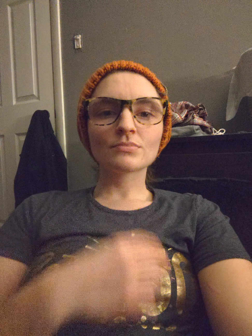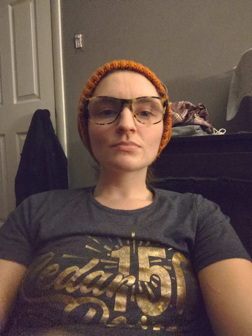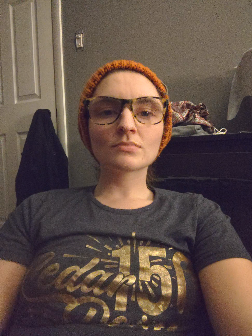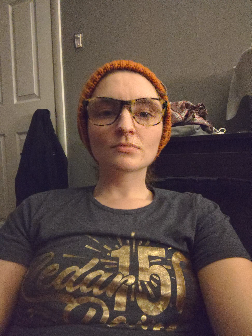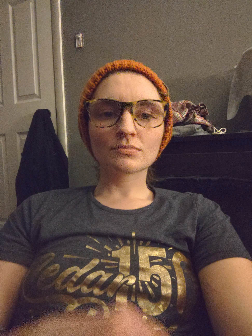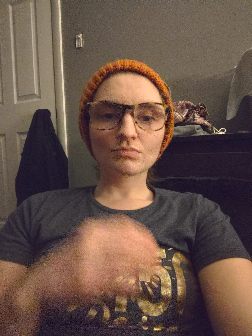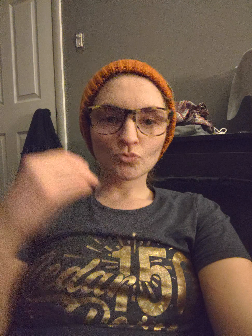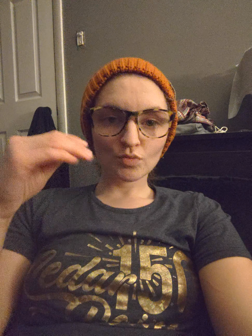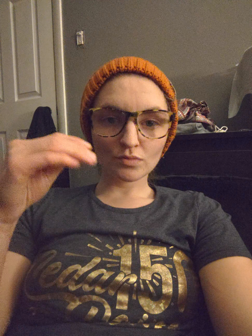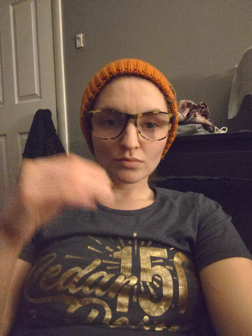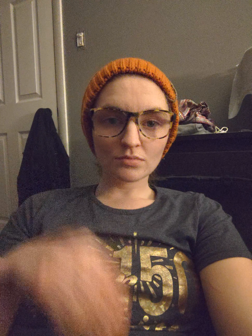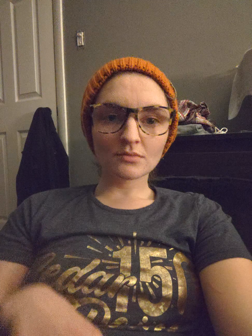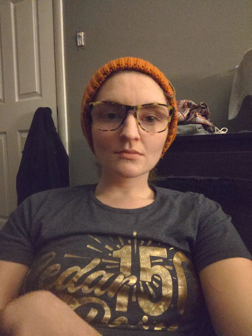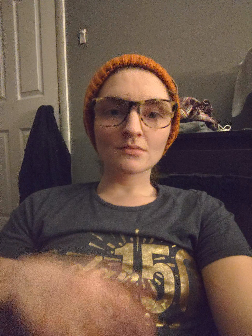store